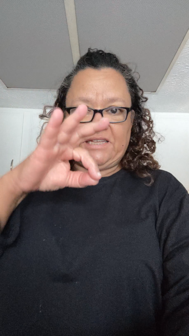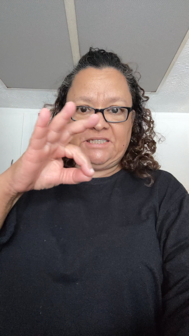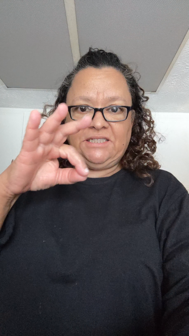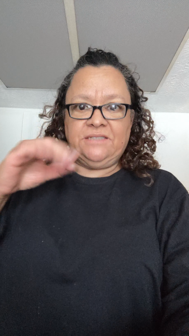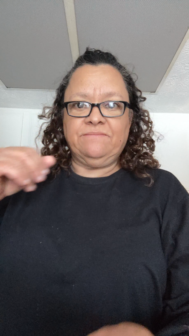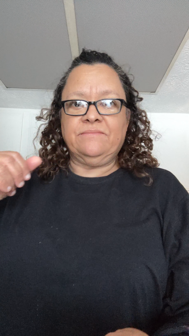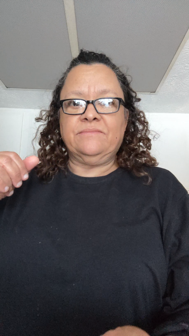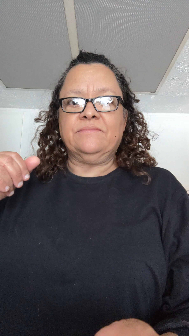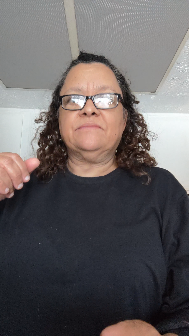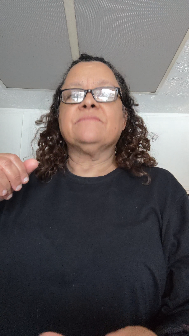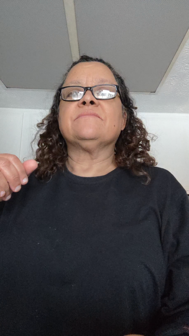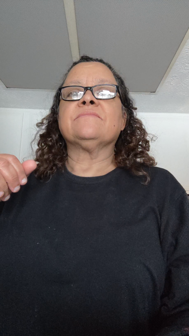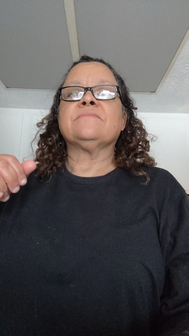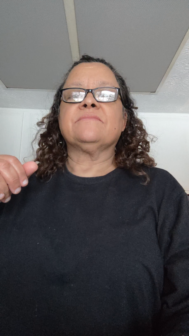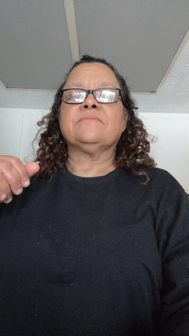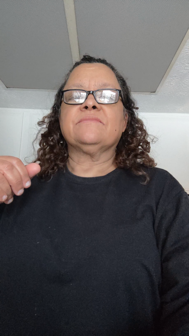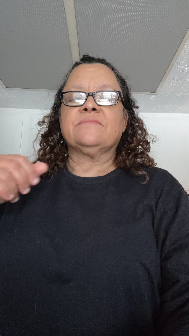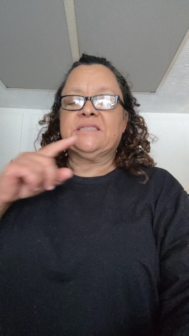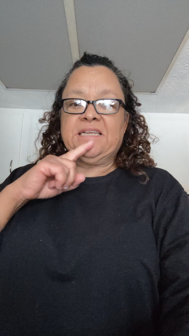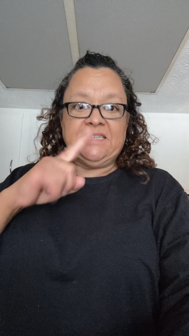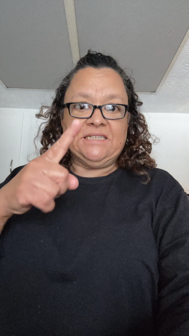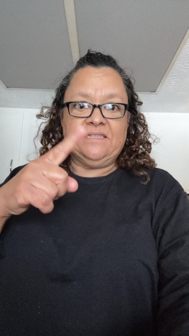is